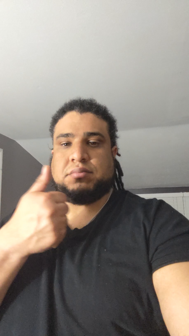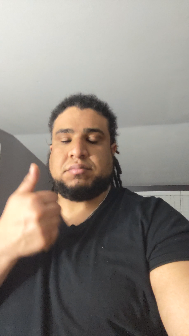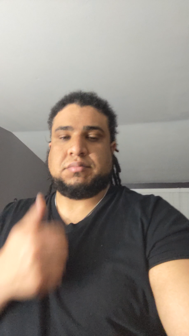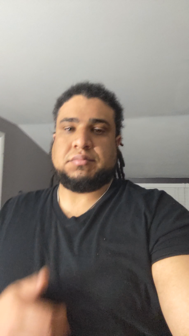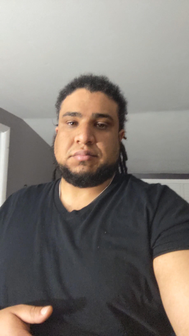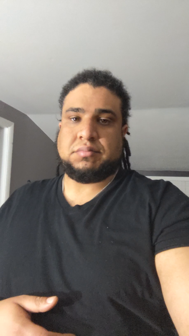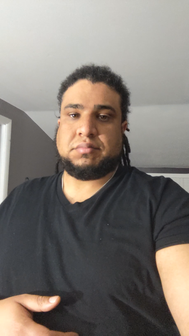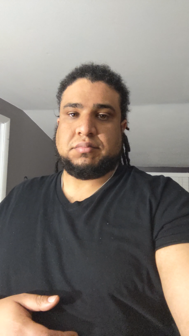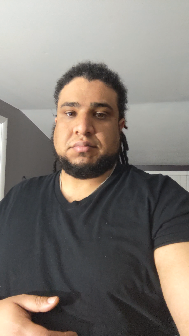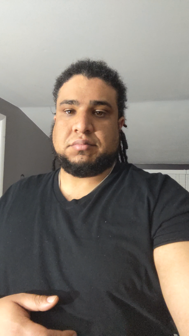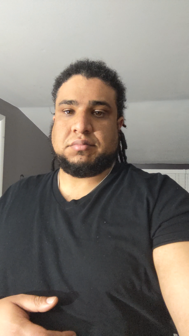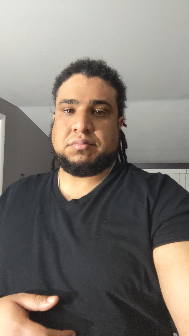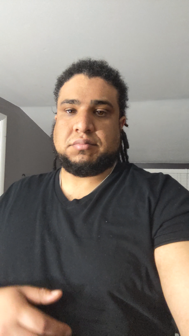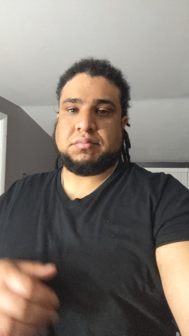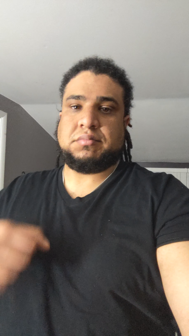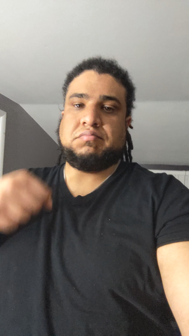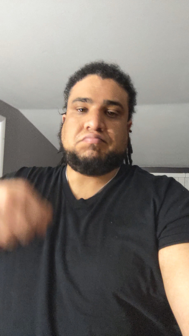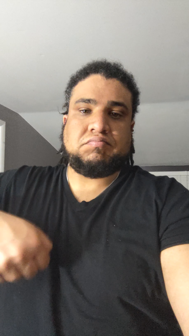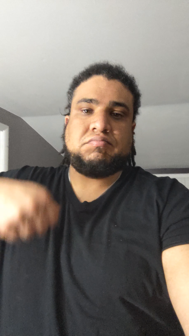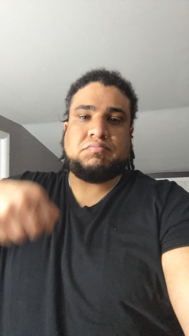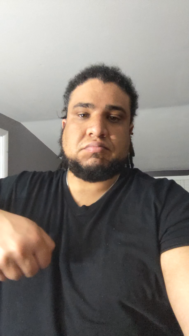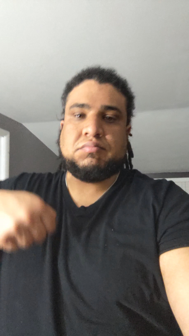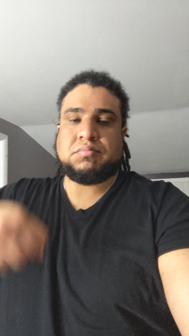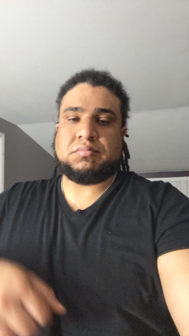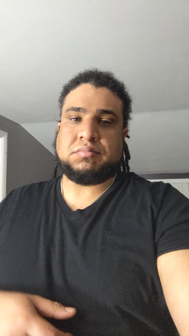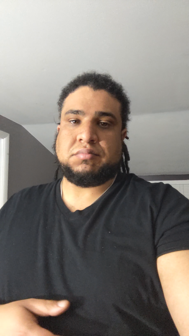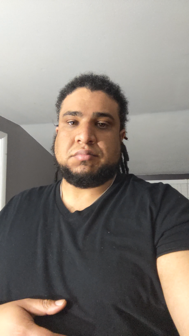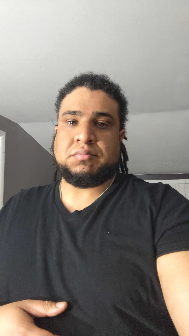bicycle